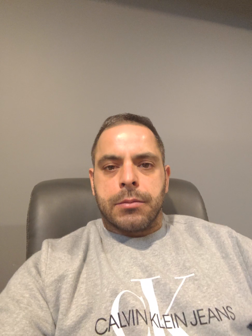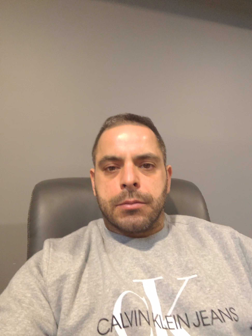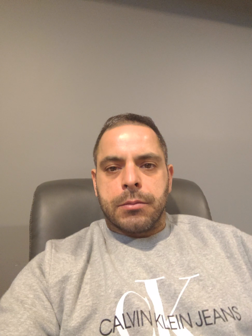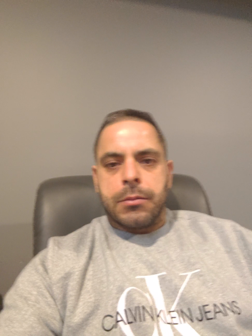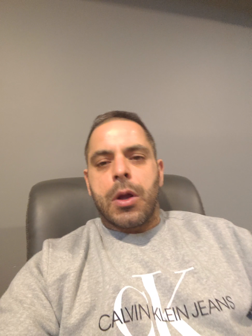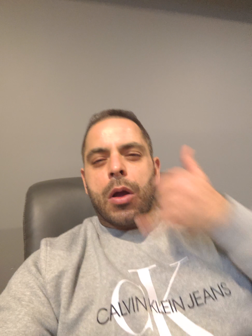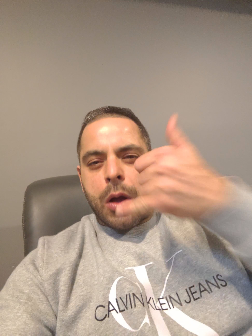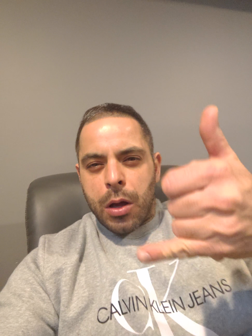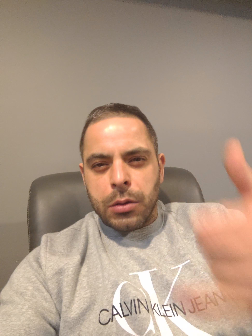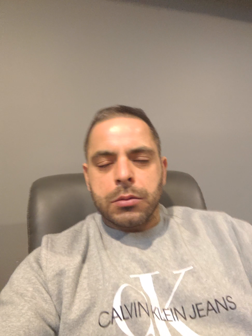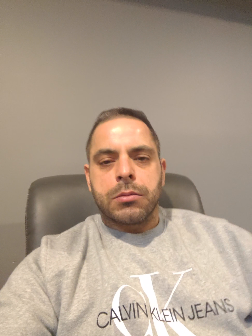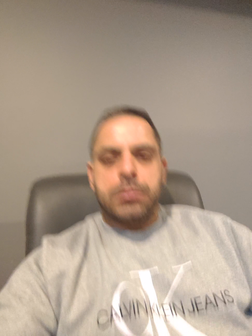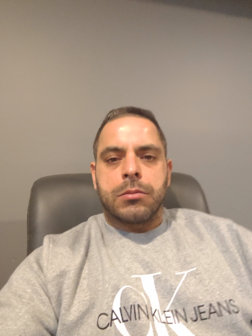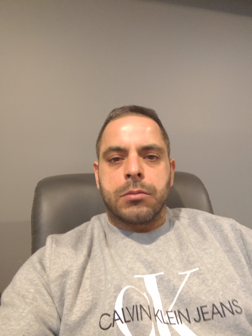call on the phone